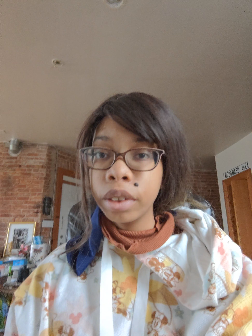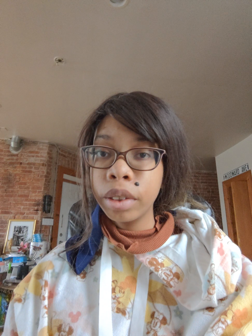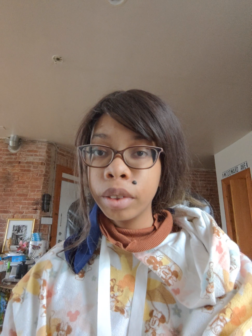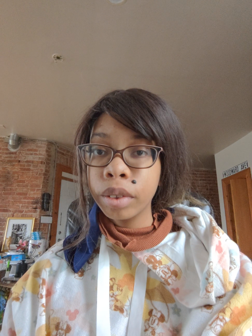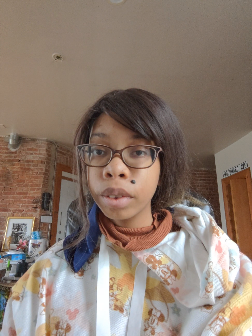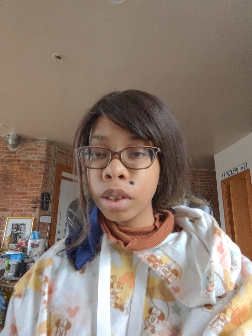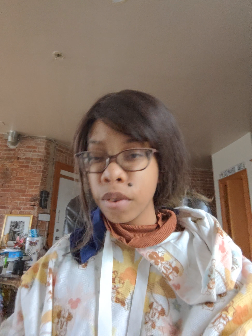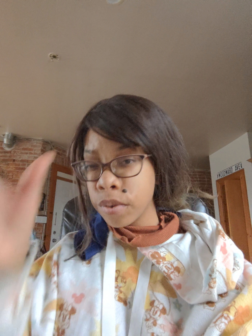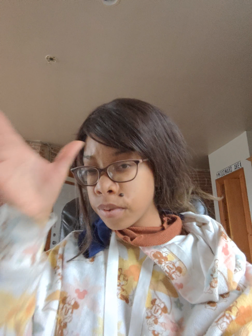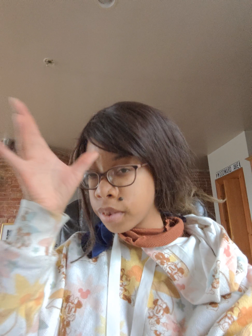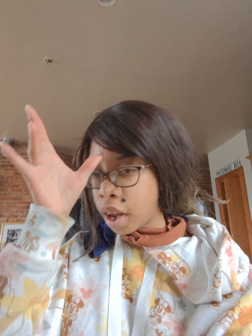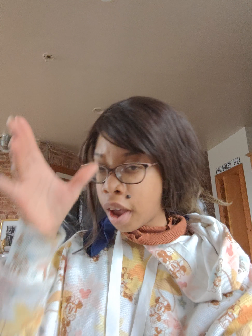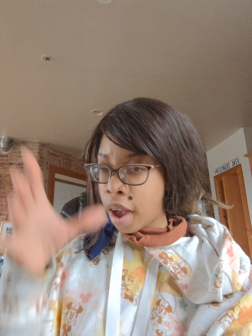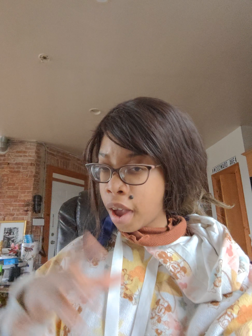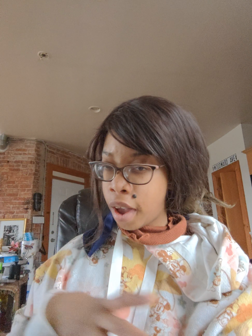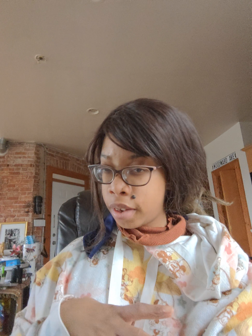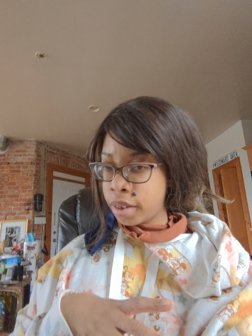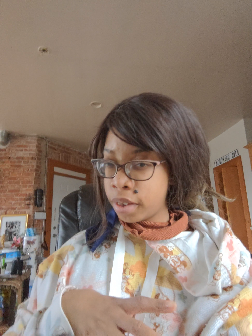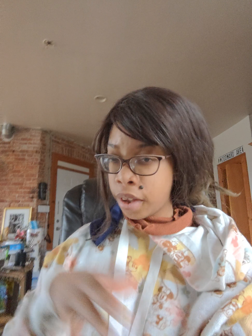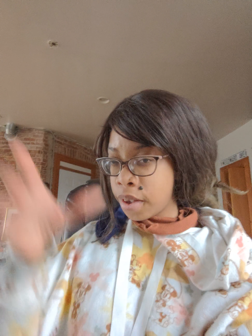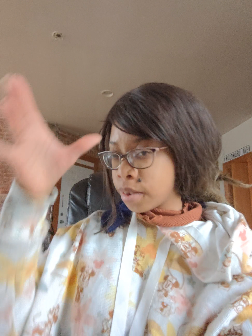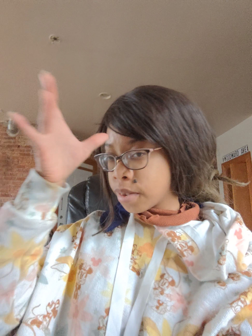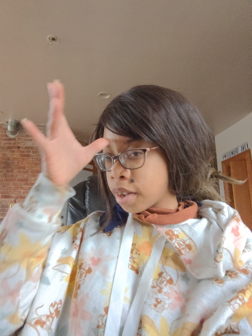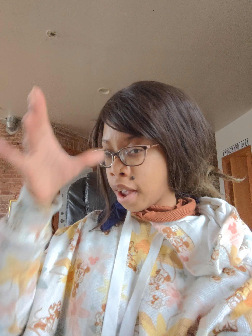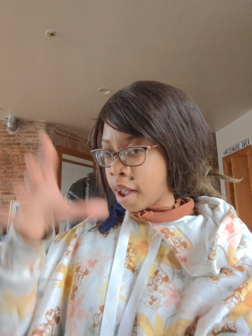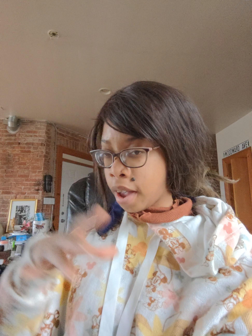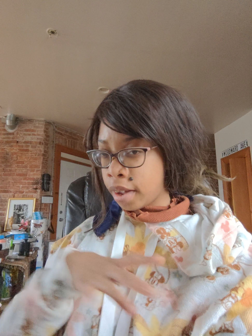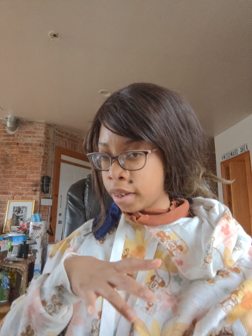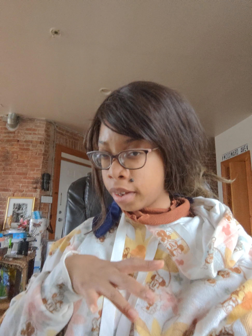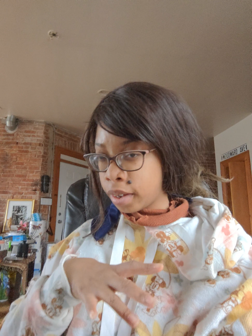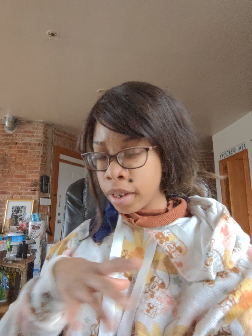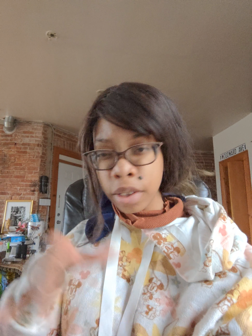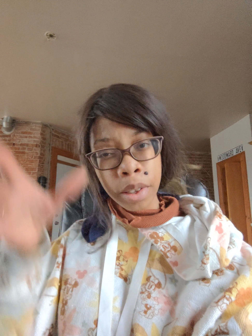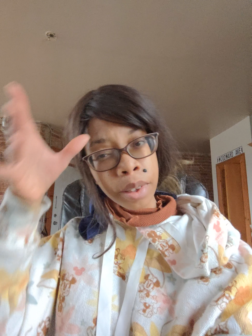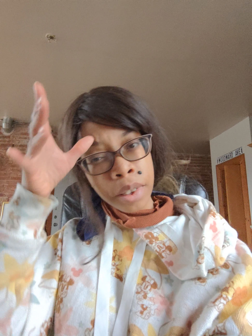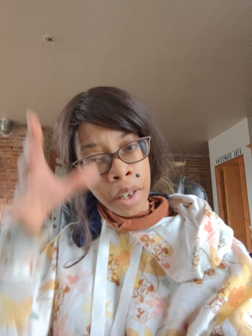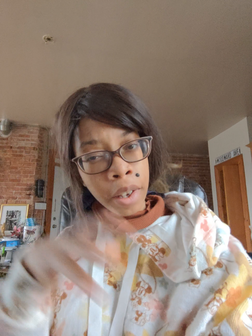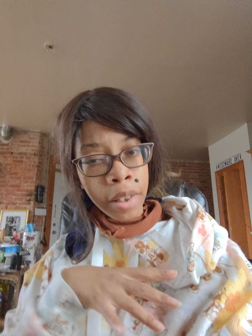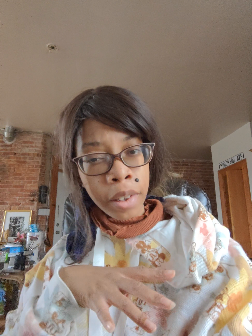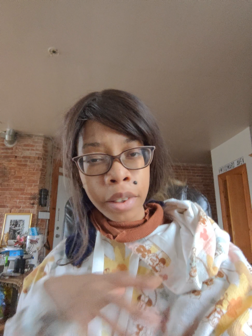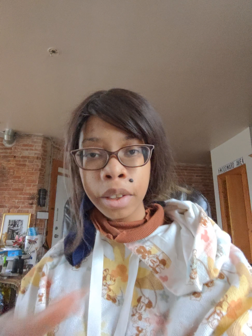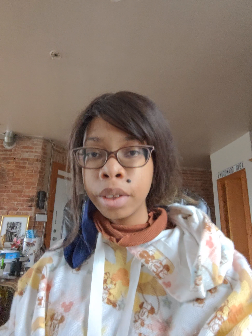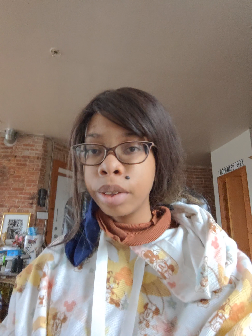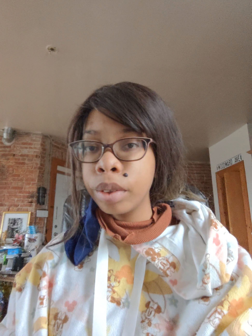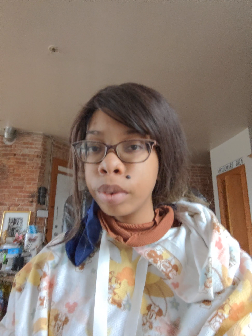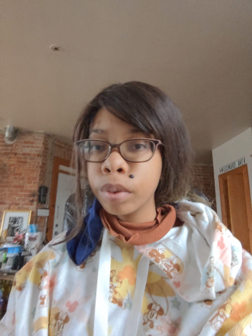man